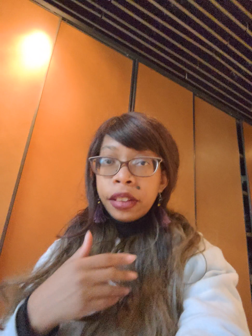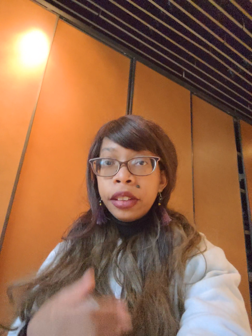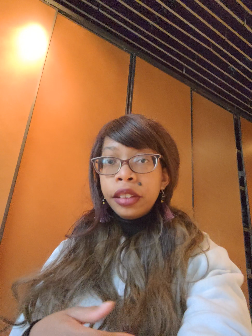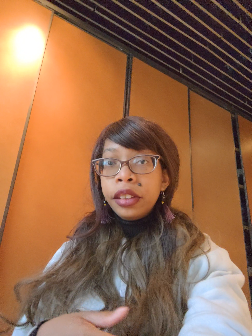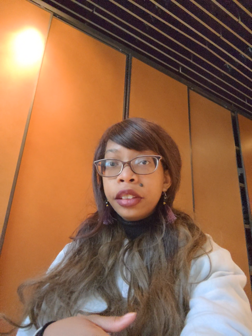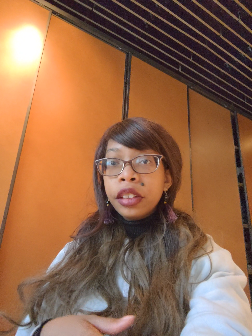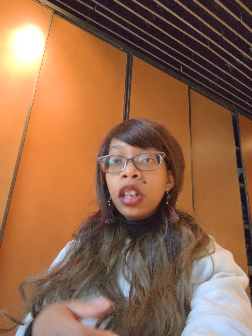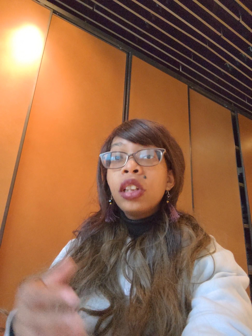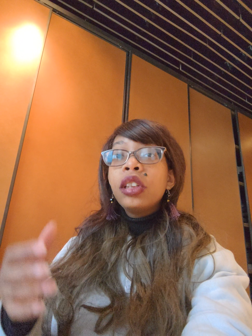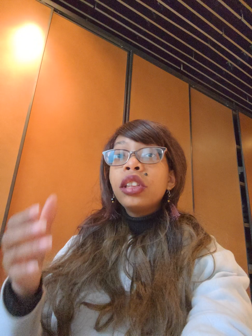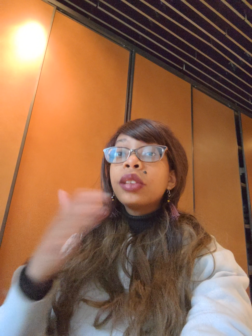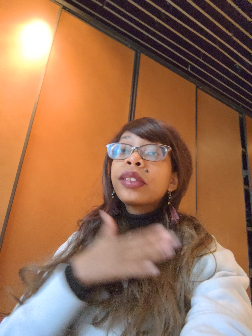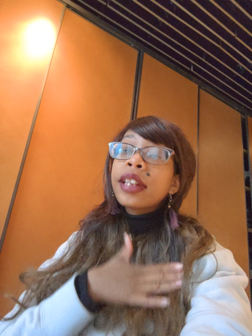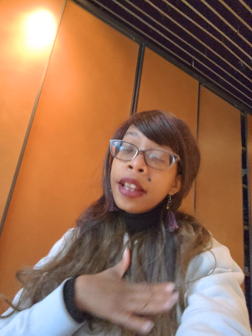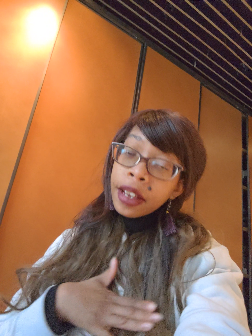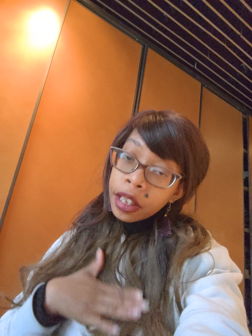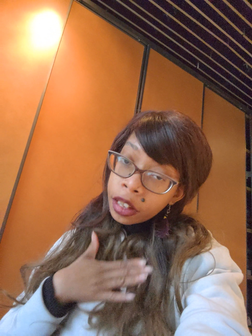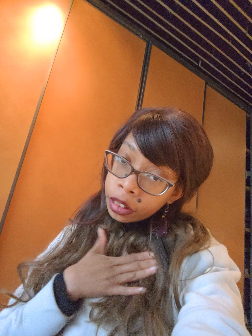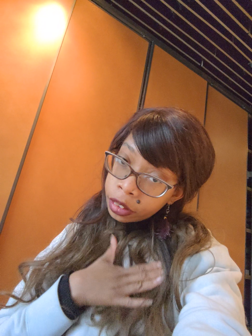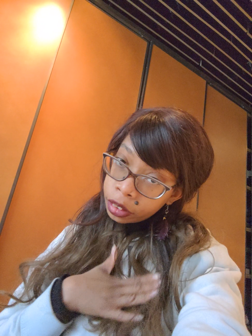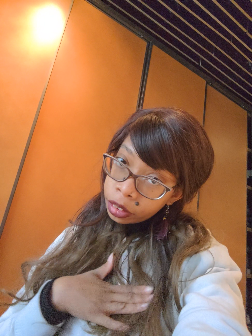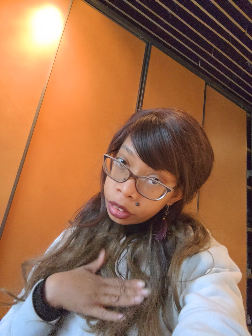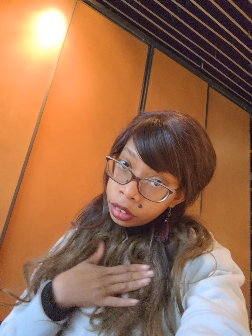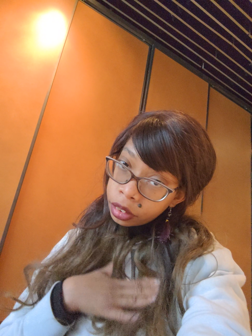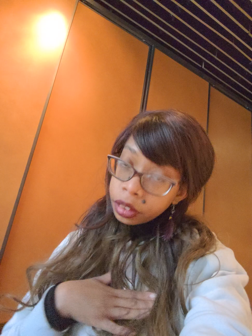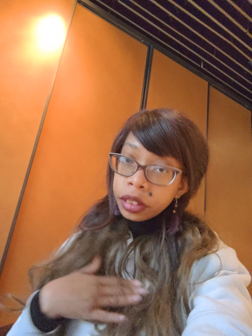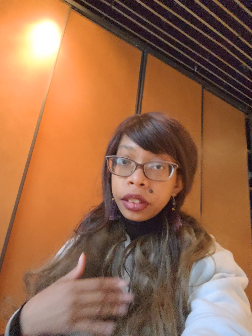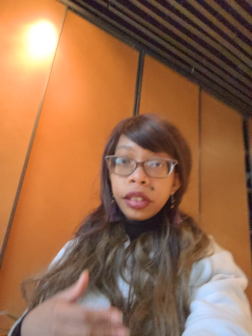please